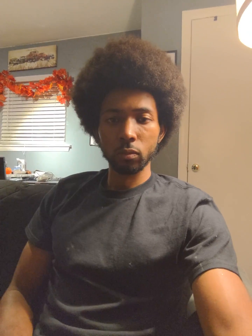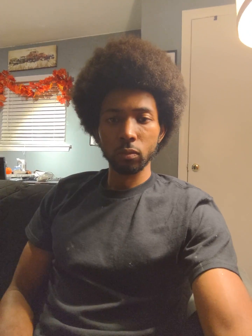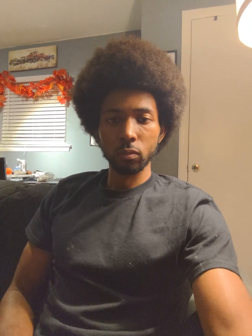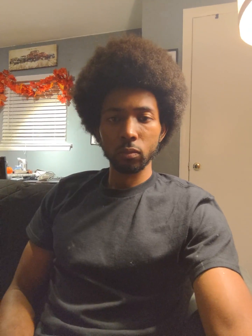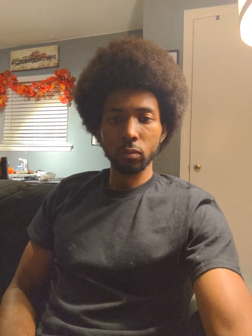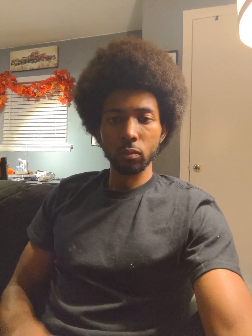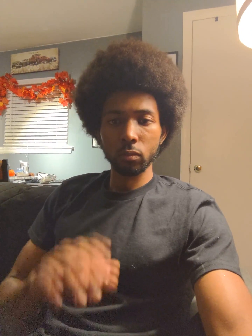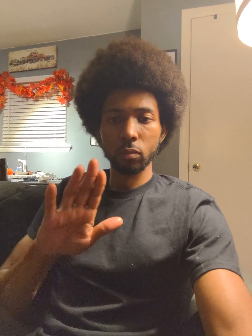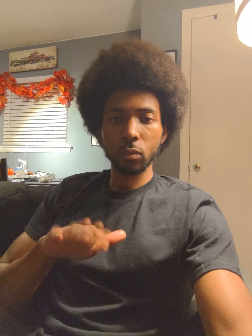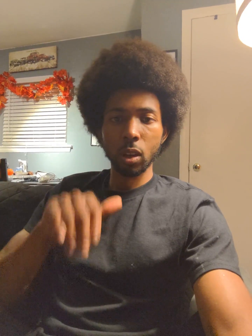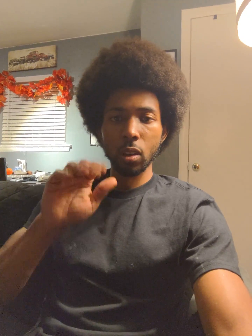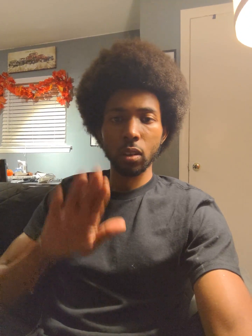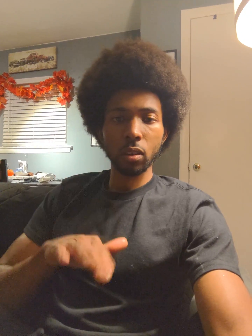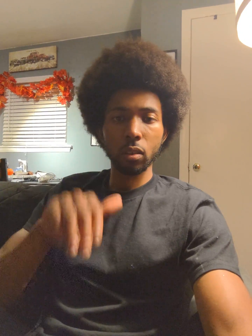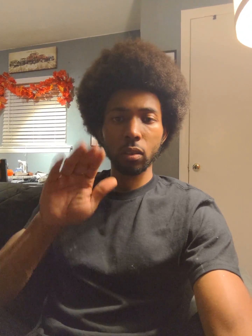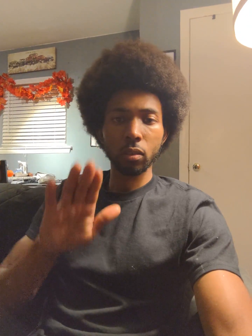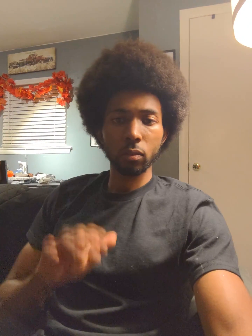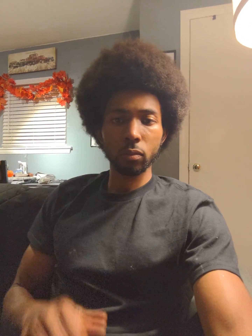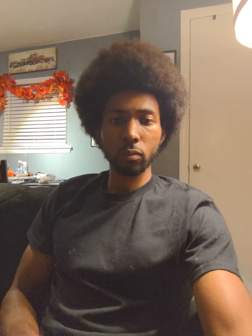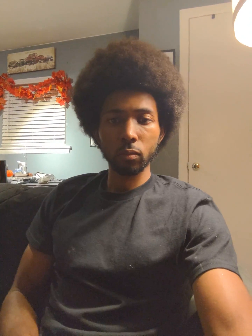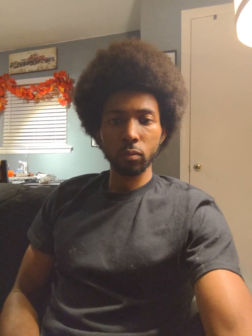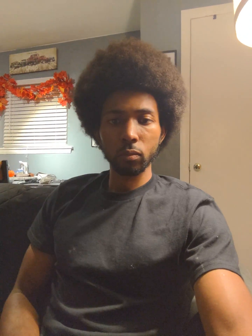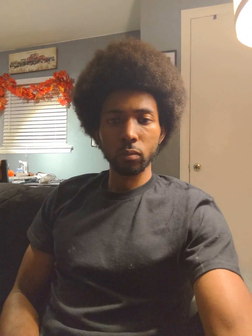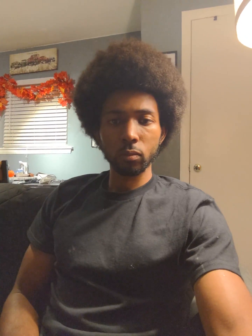paint